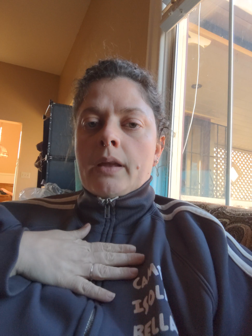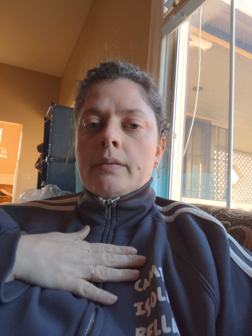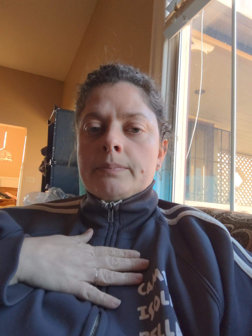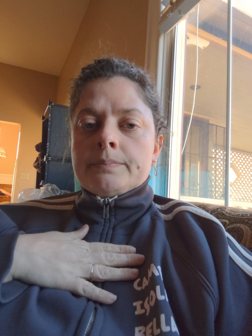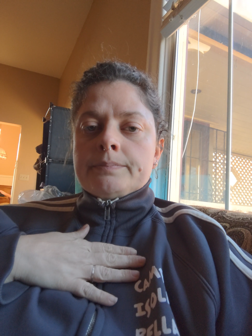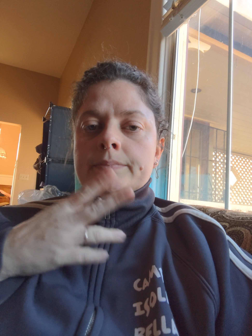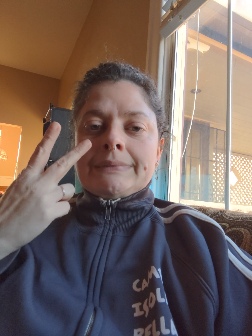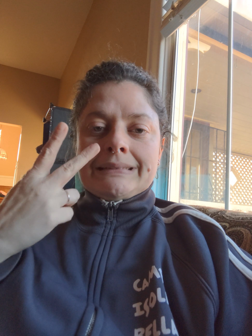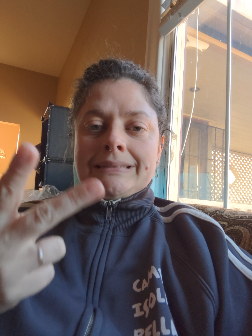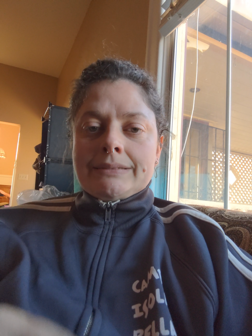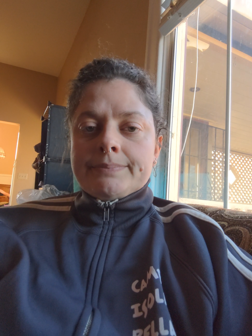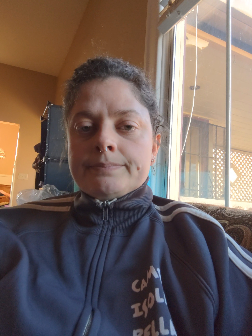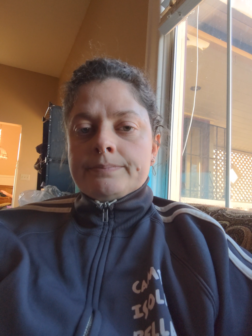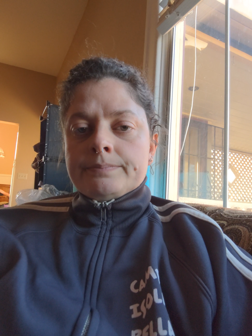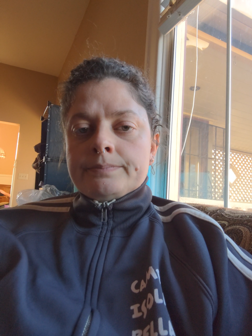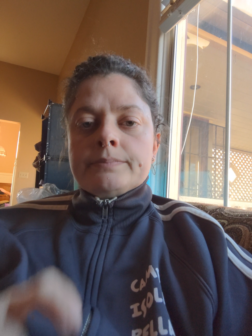see